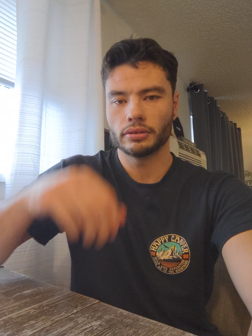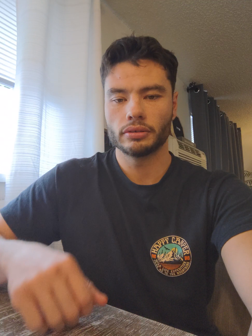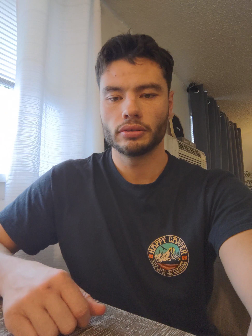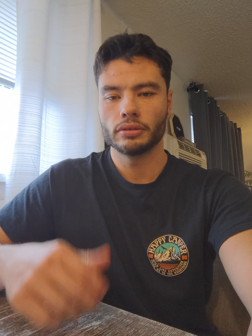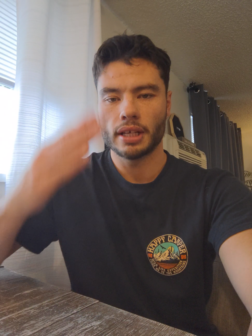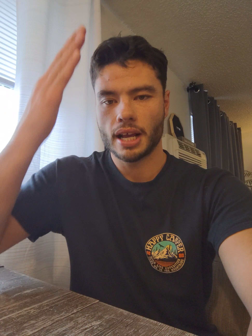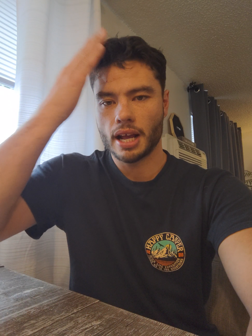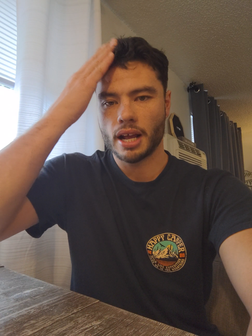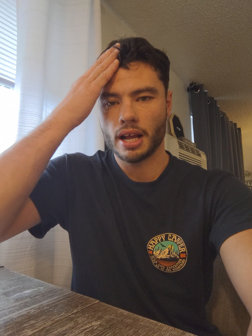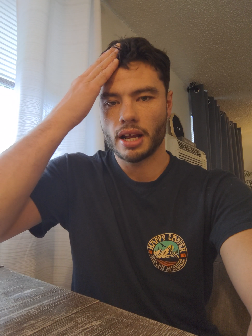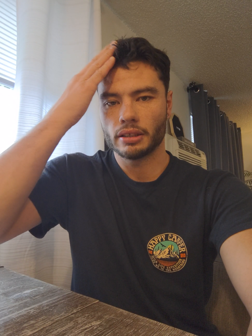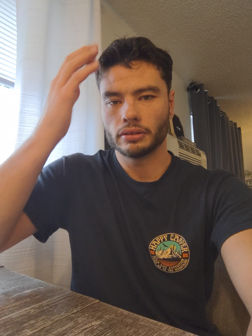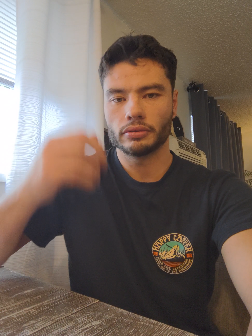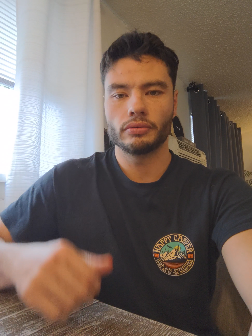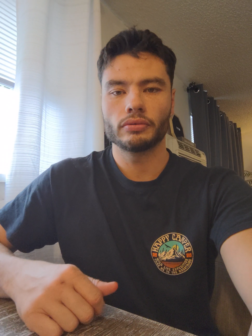hat